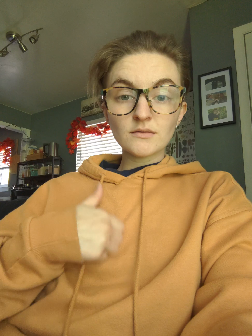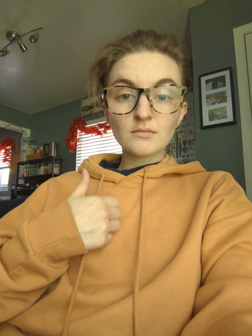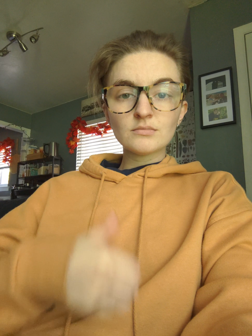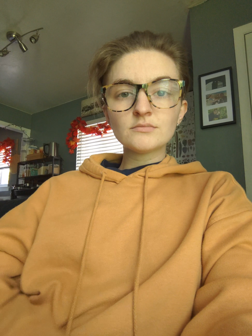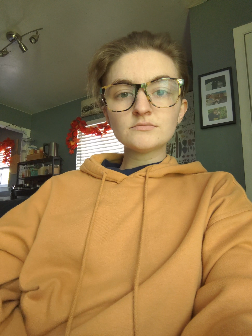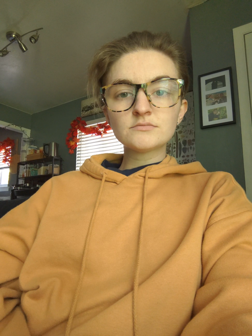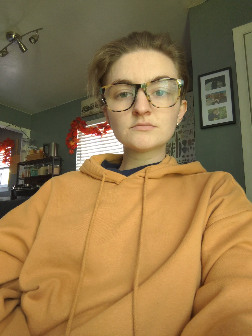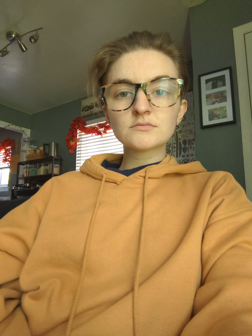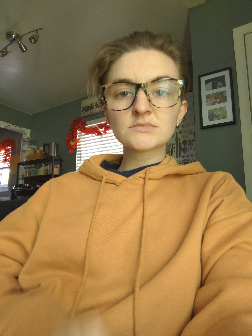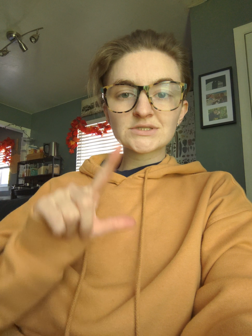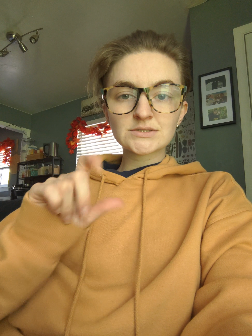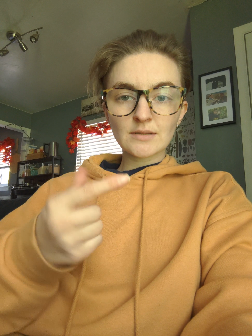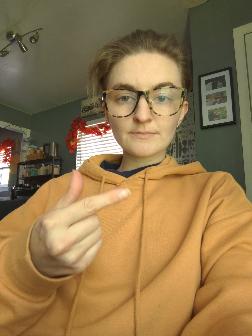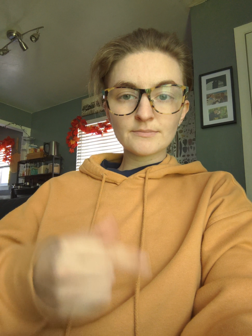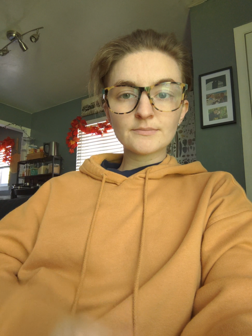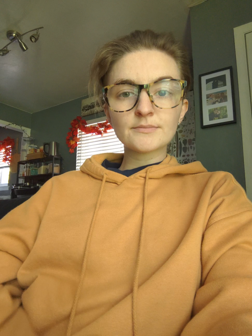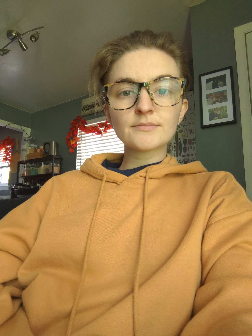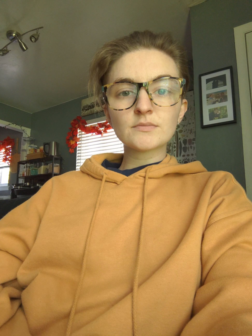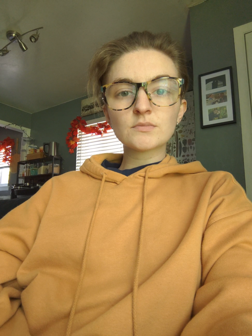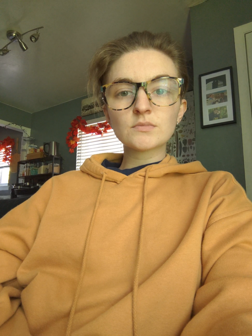leg